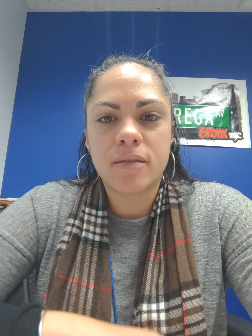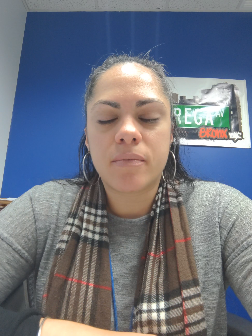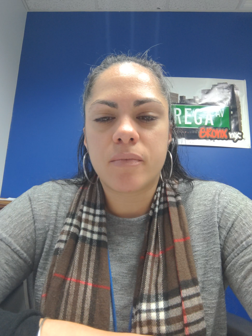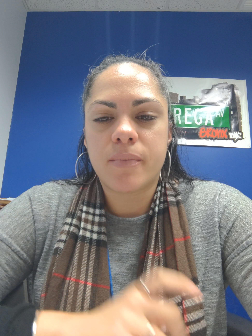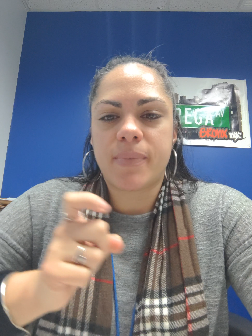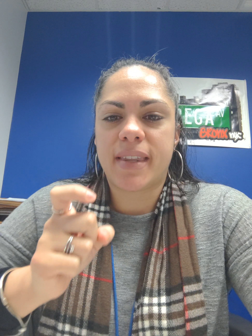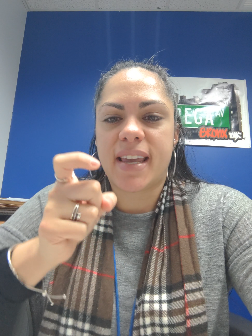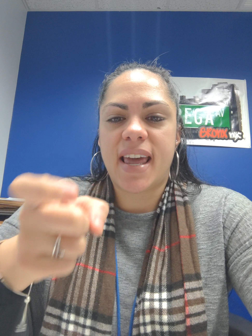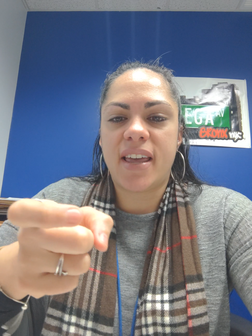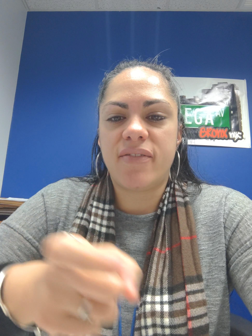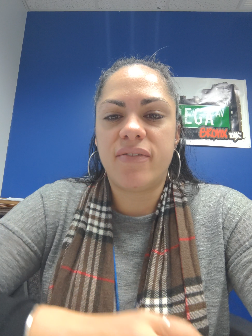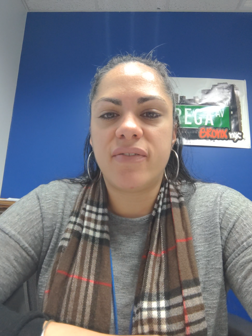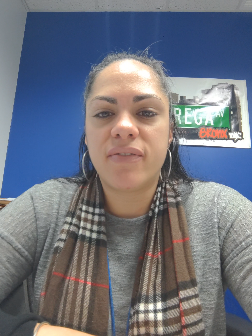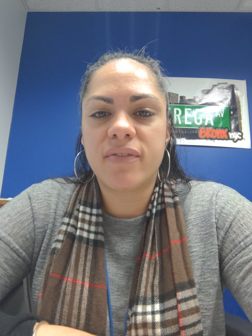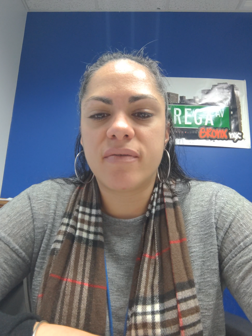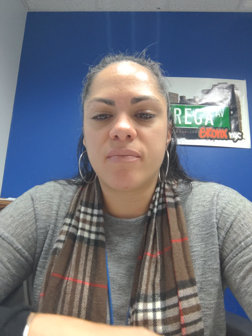gift